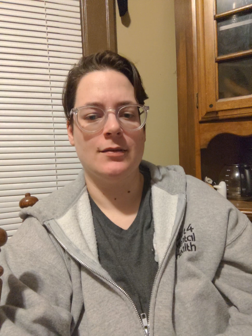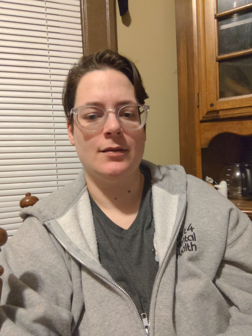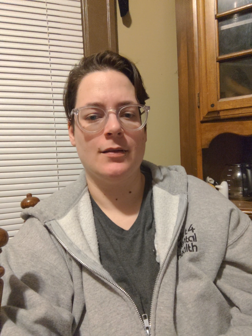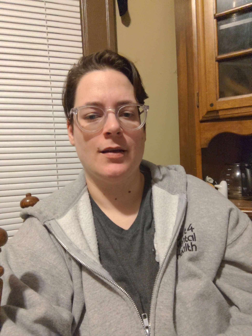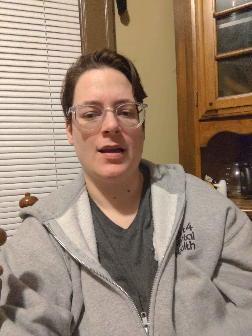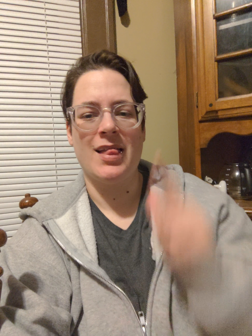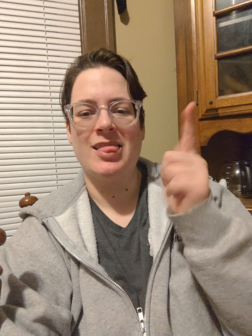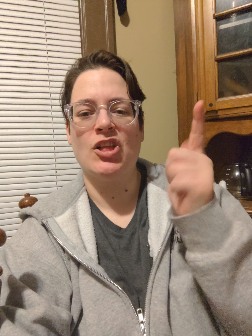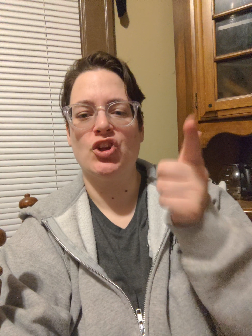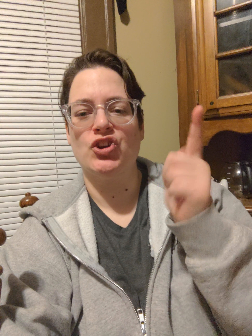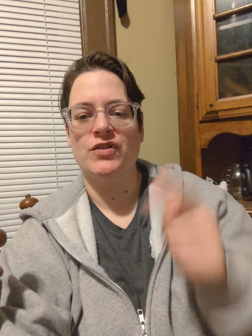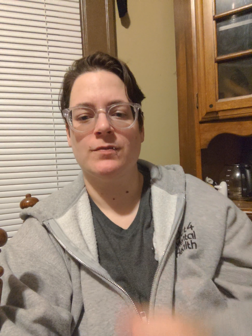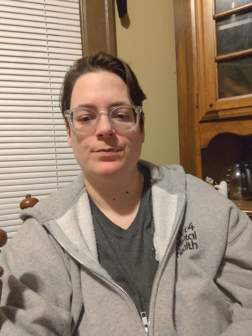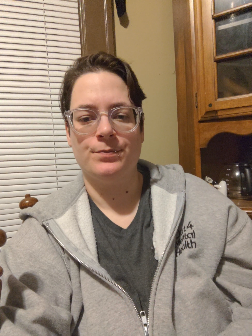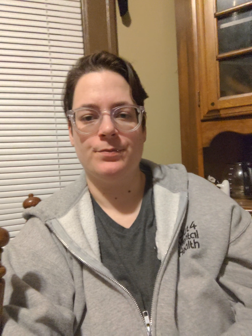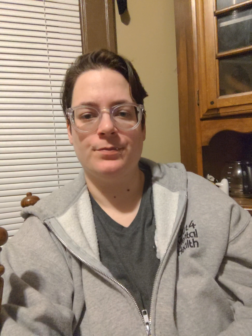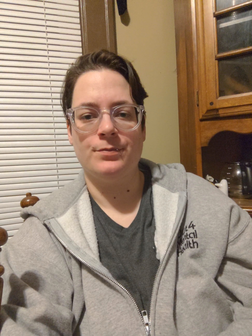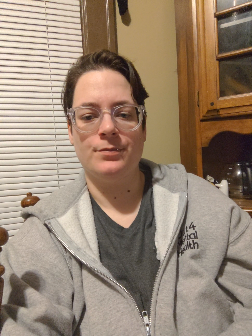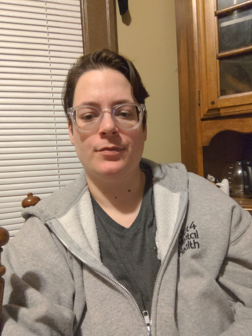later